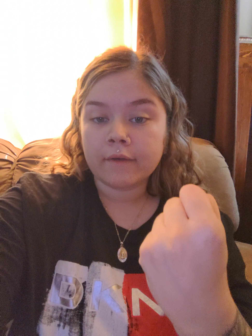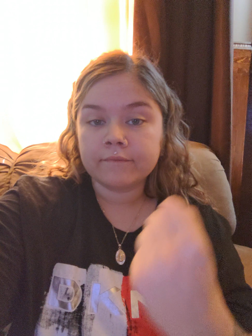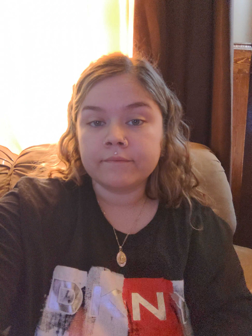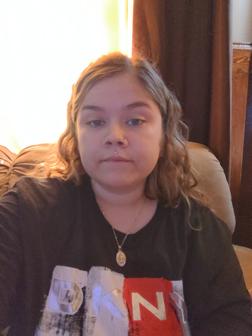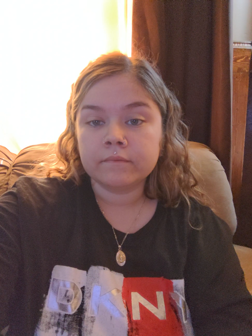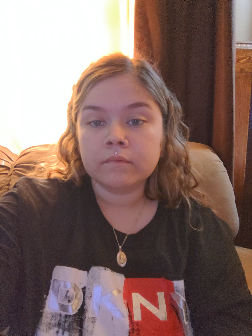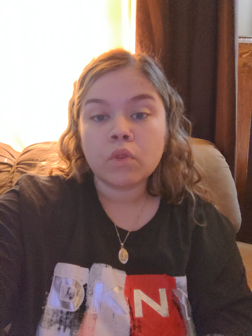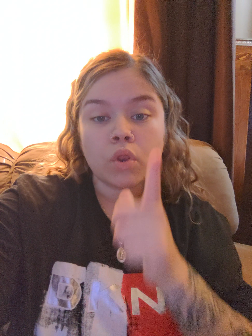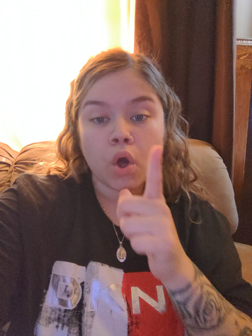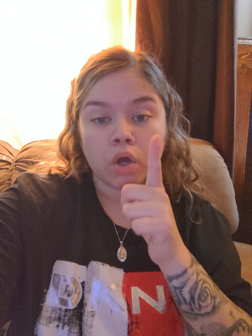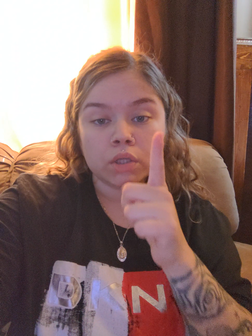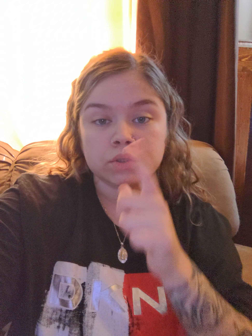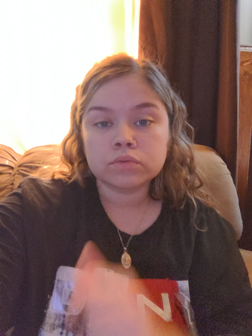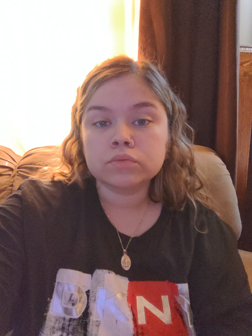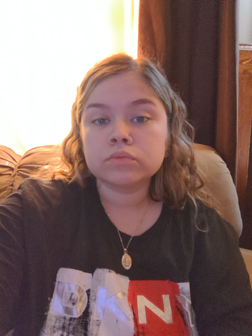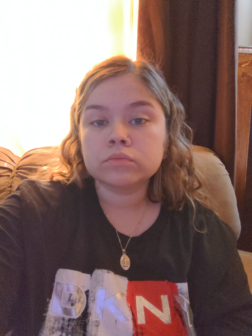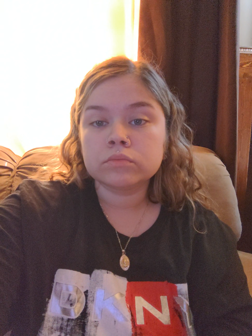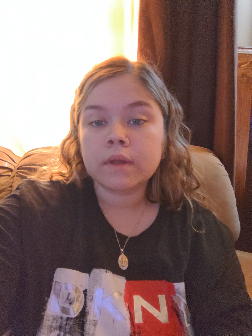lunch